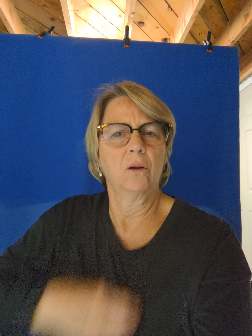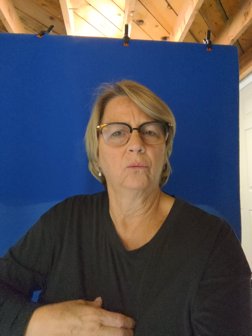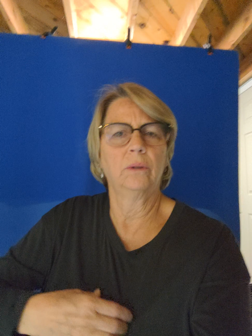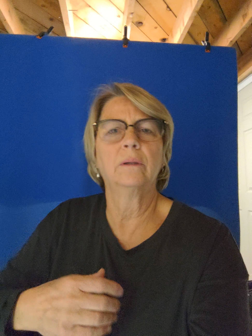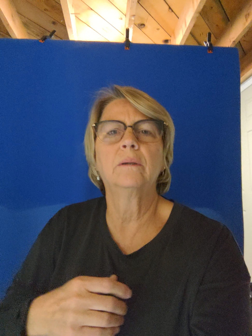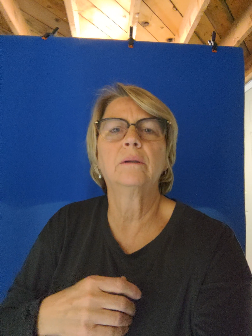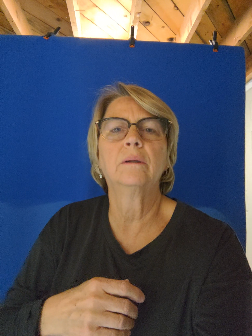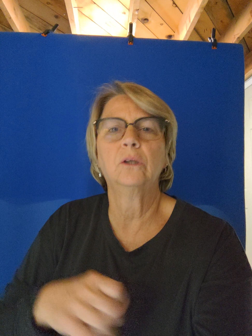hungry